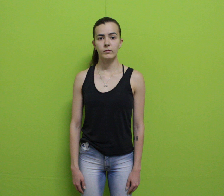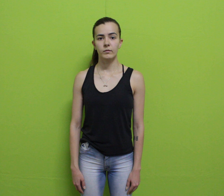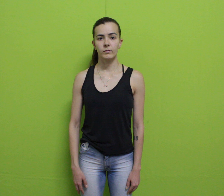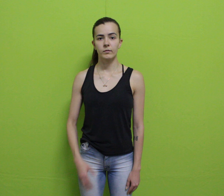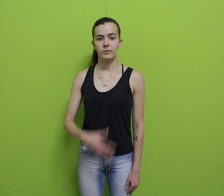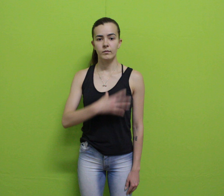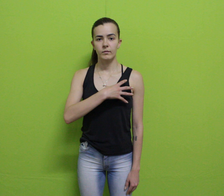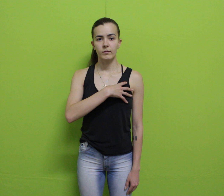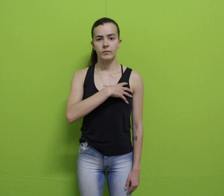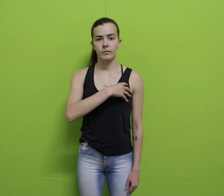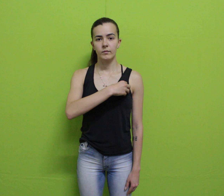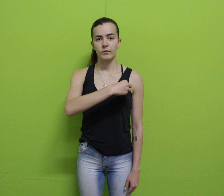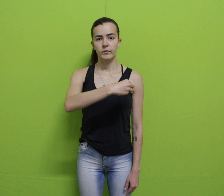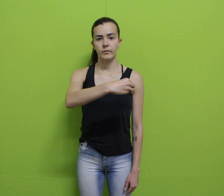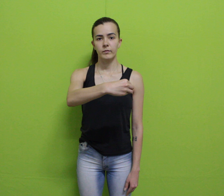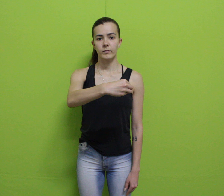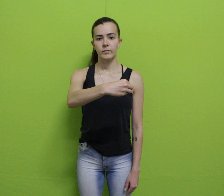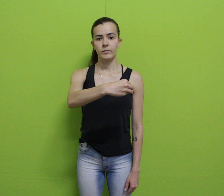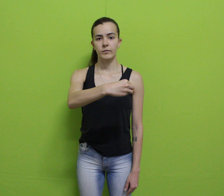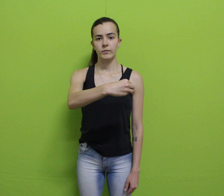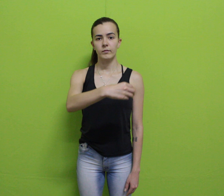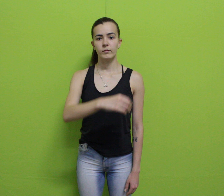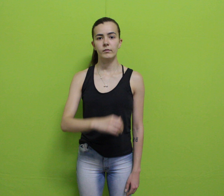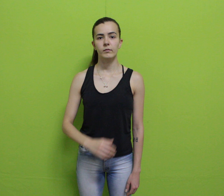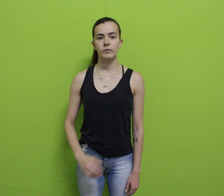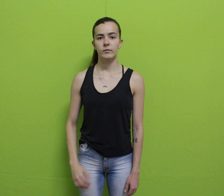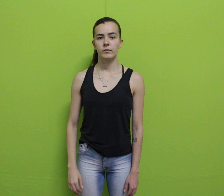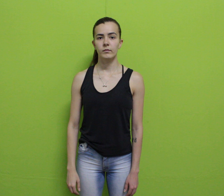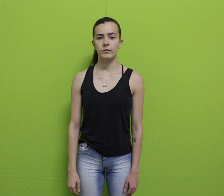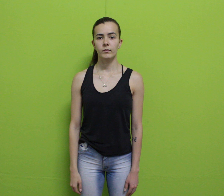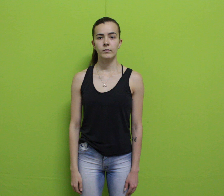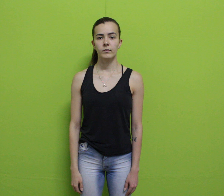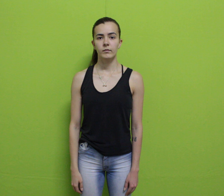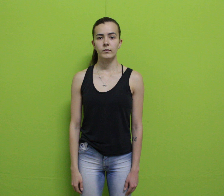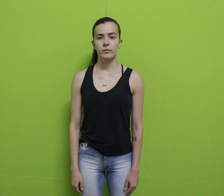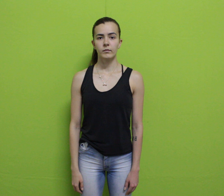filho